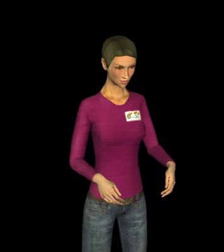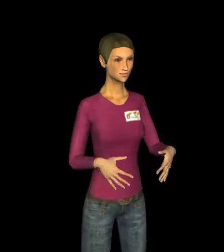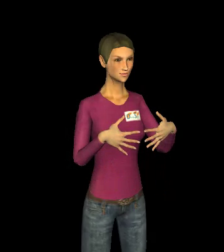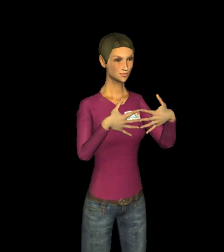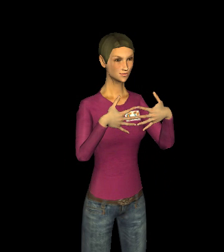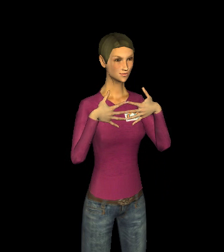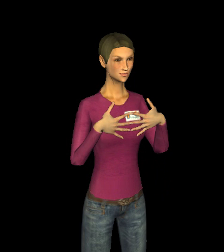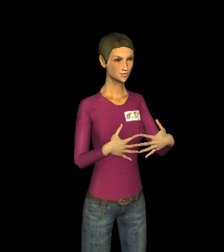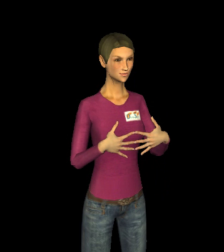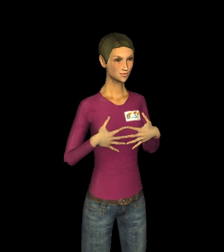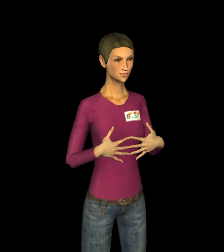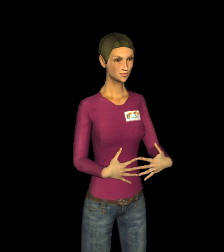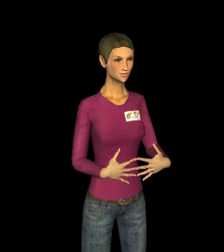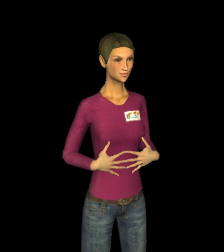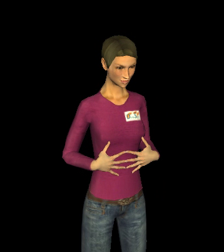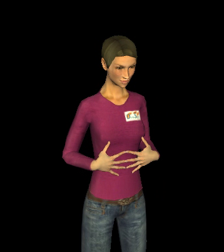جسم